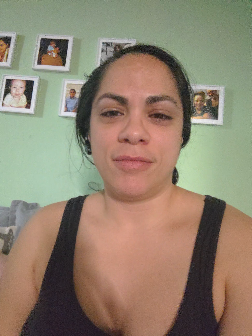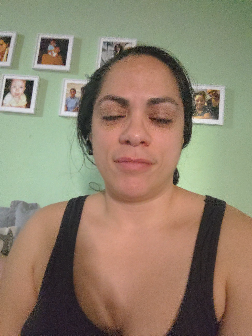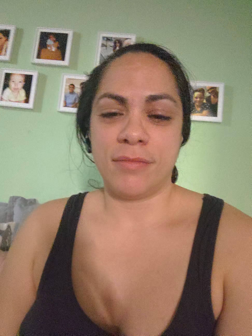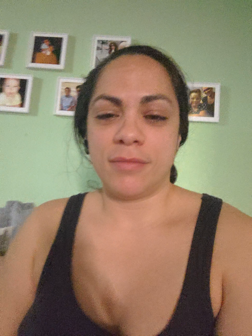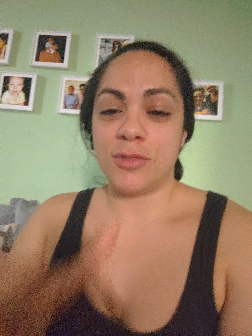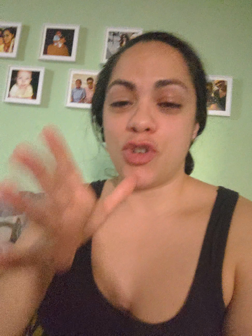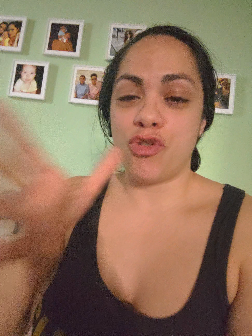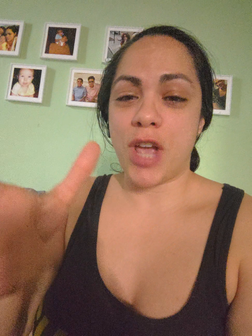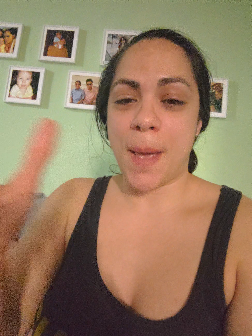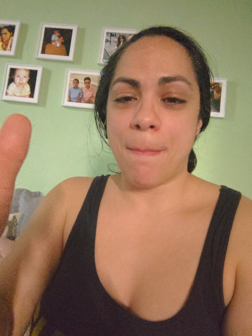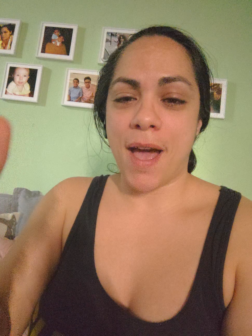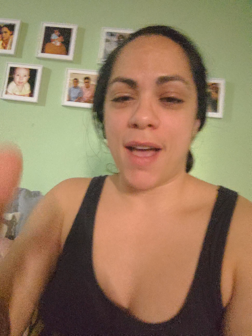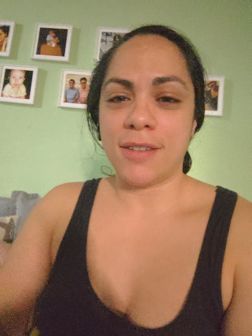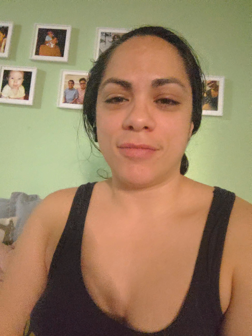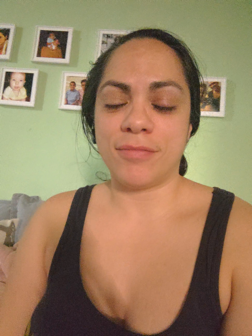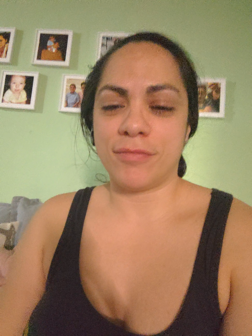grandma